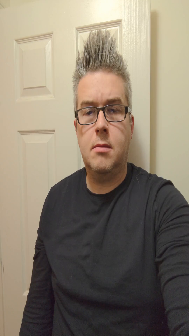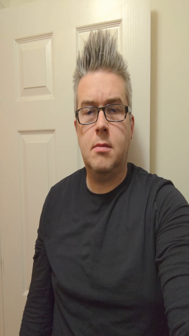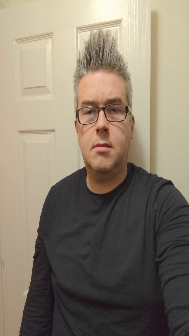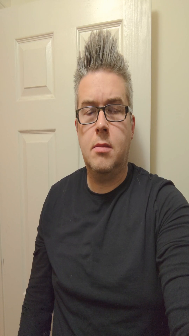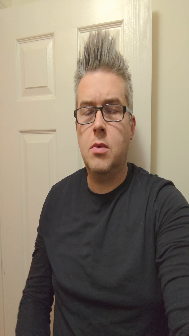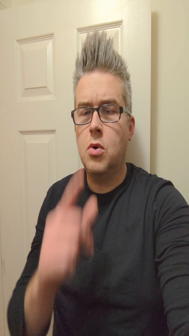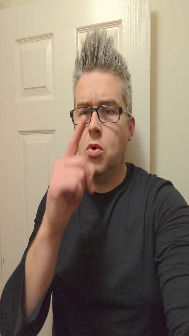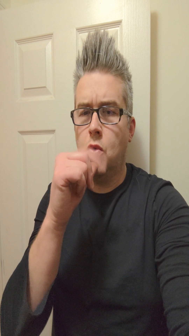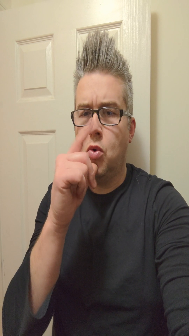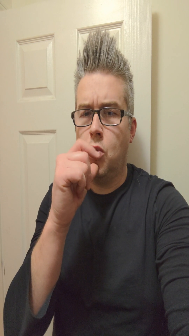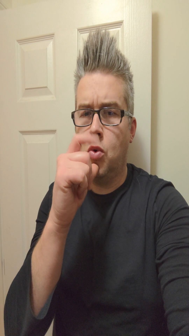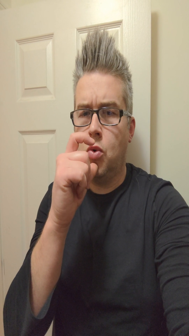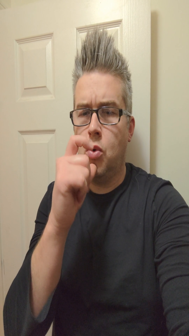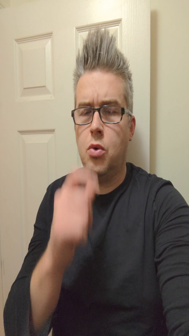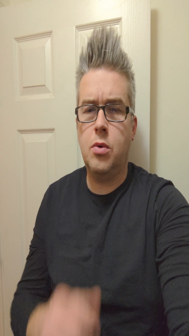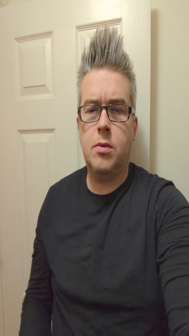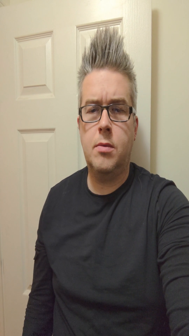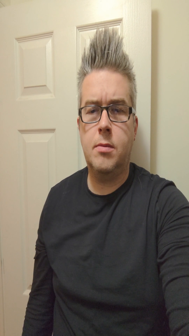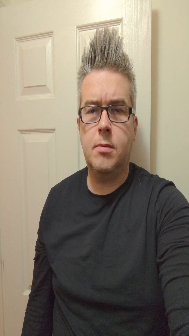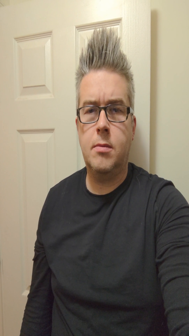who